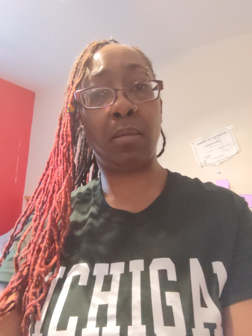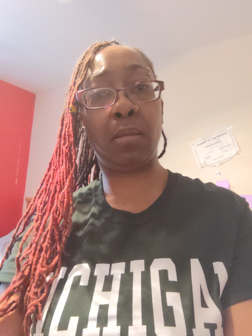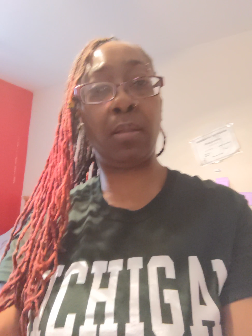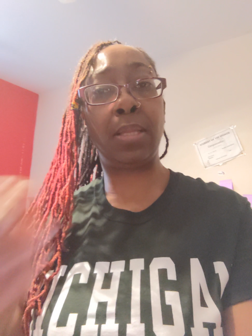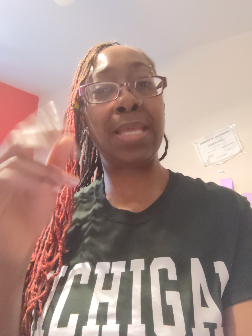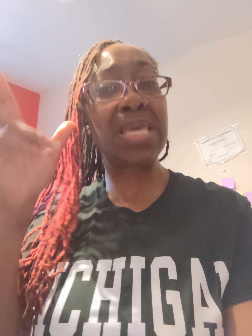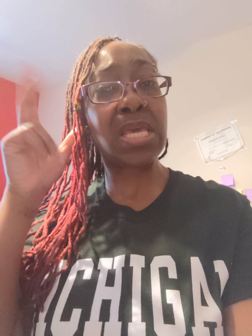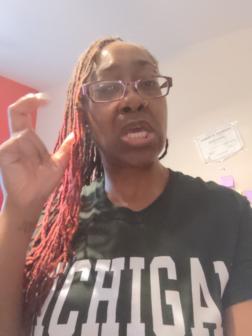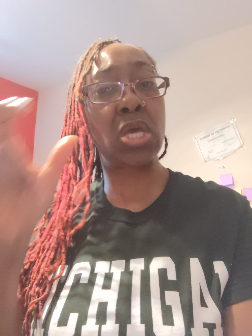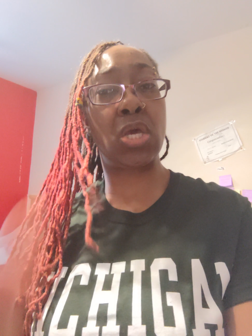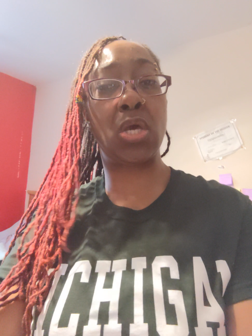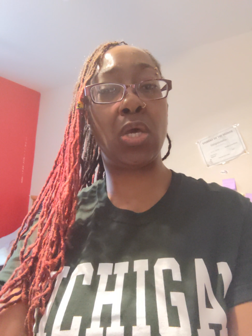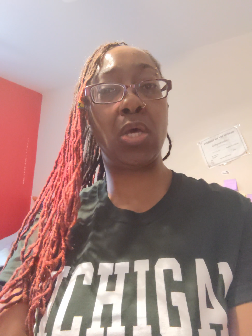hear